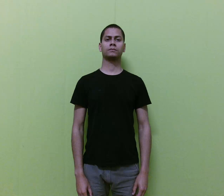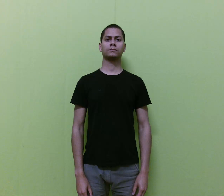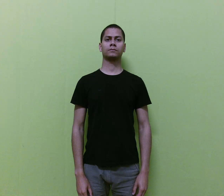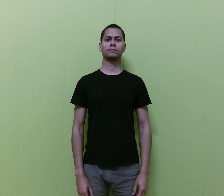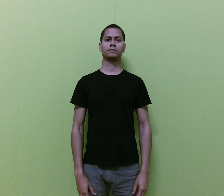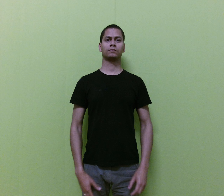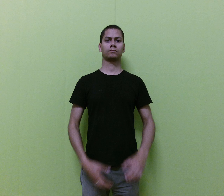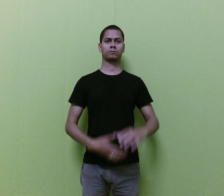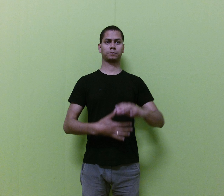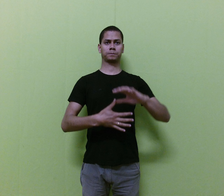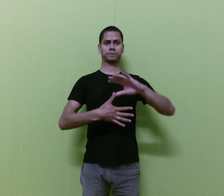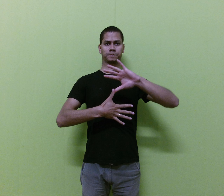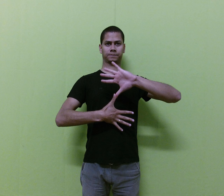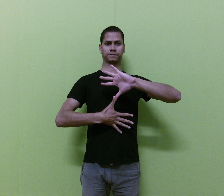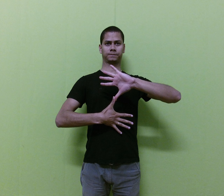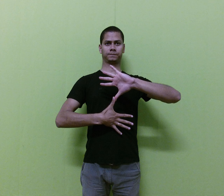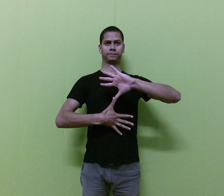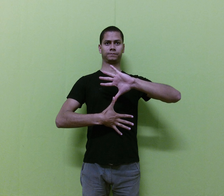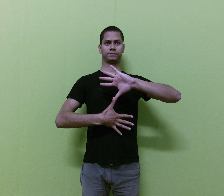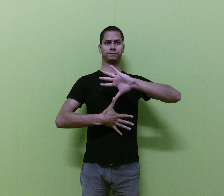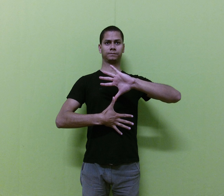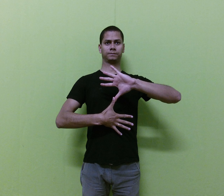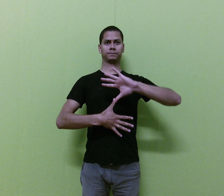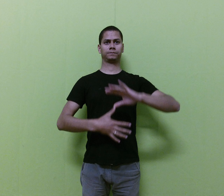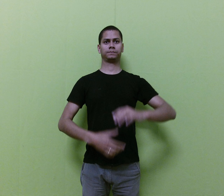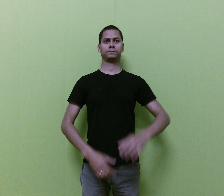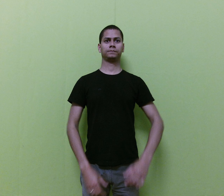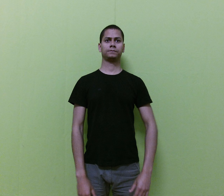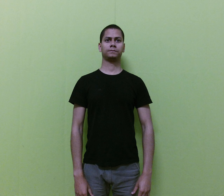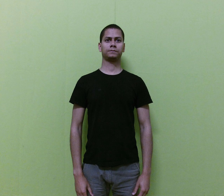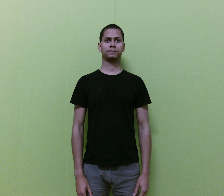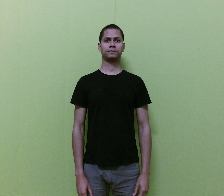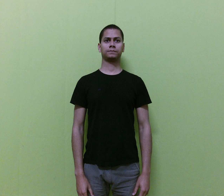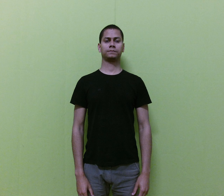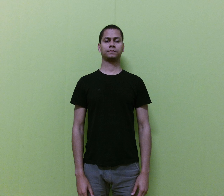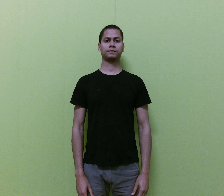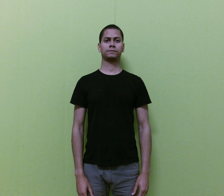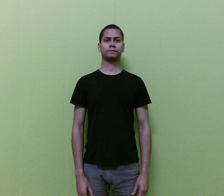América